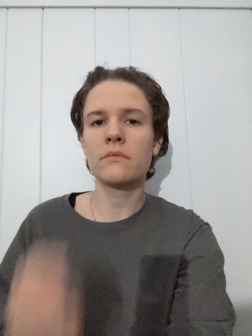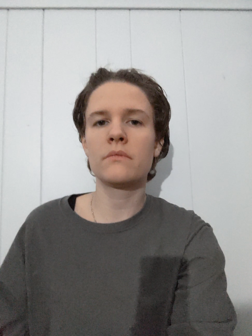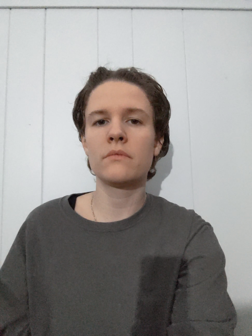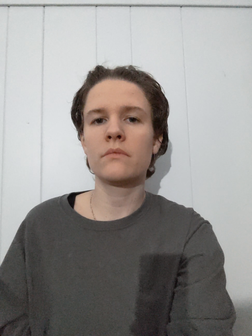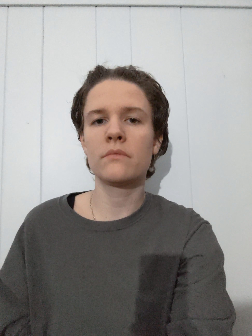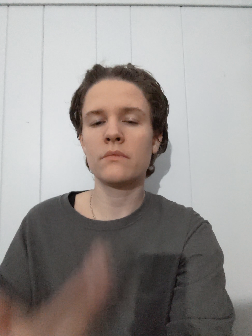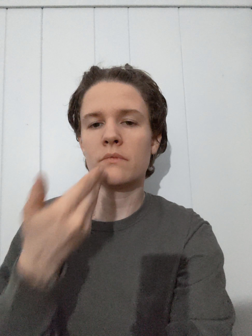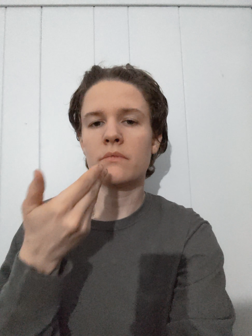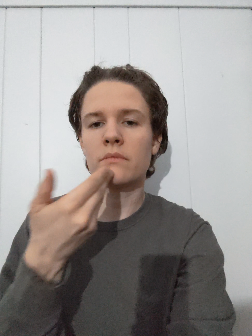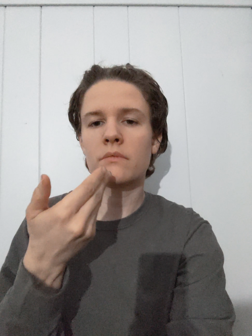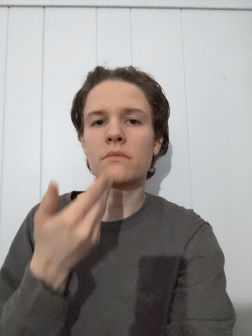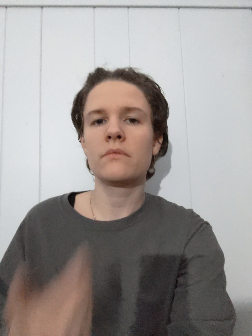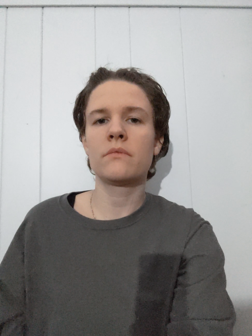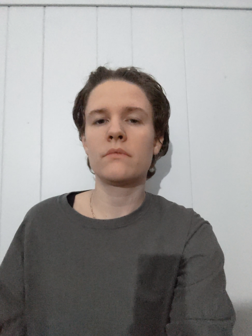pizza